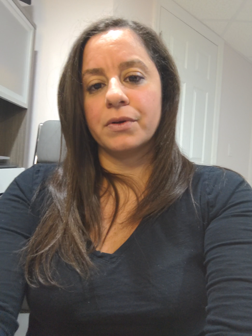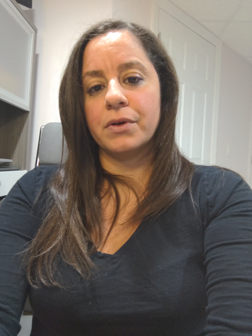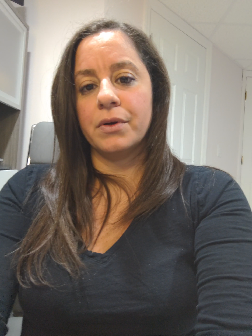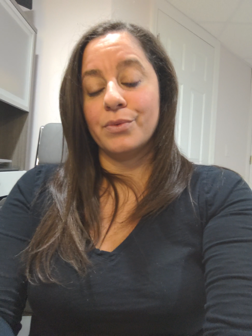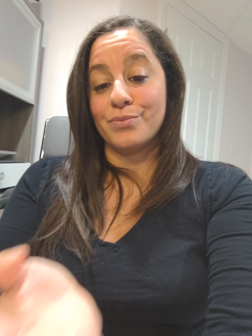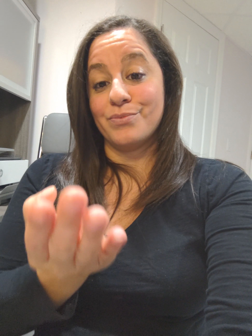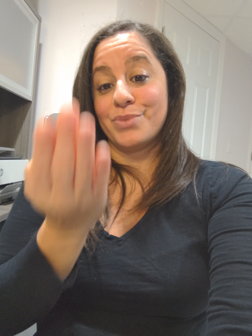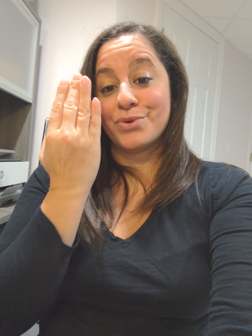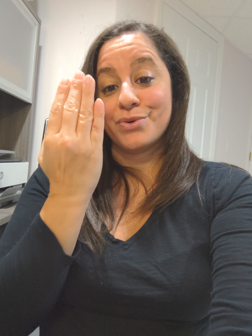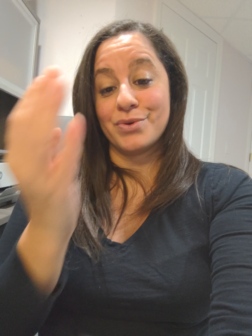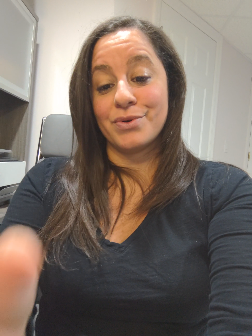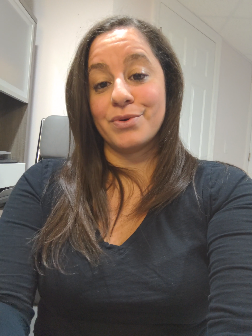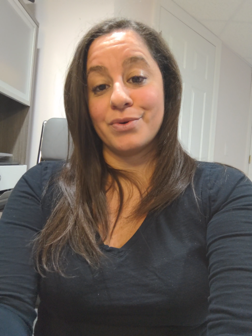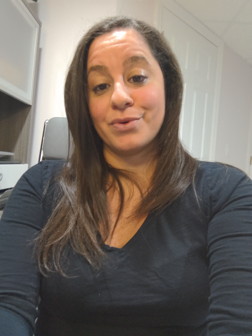morning